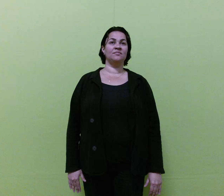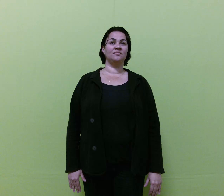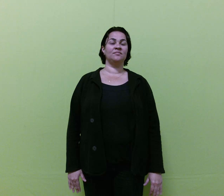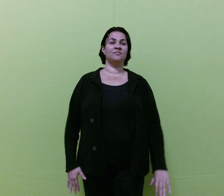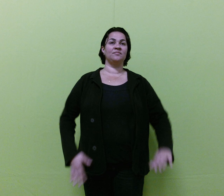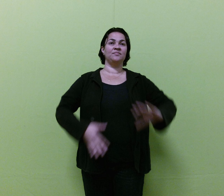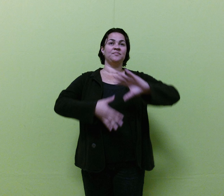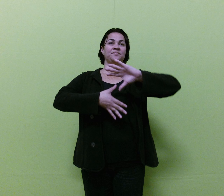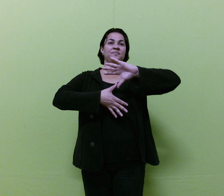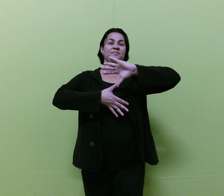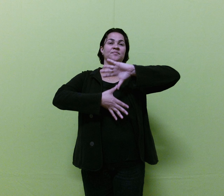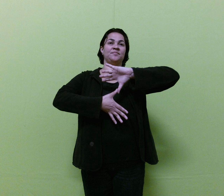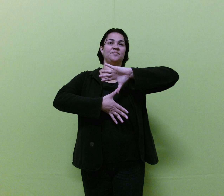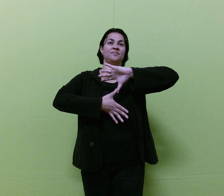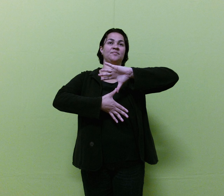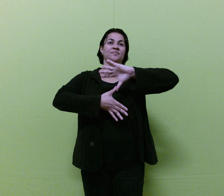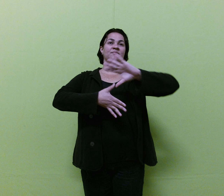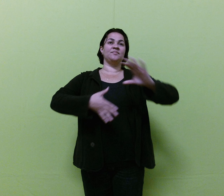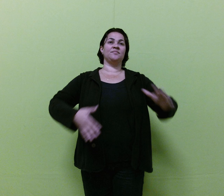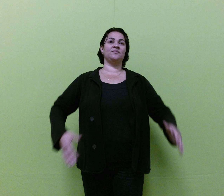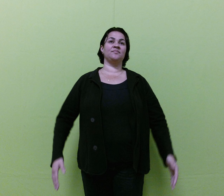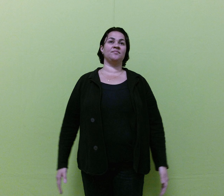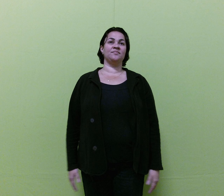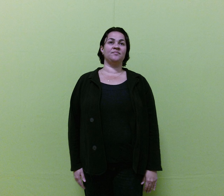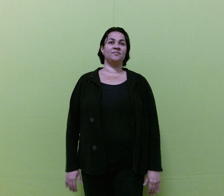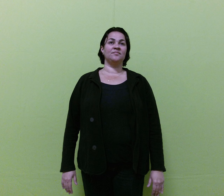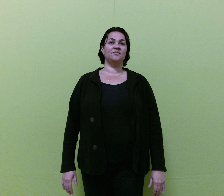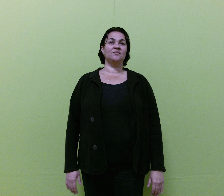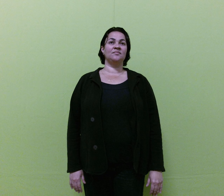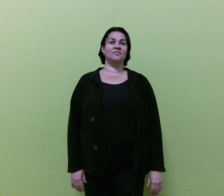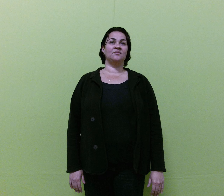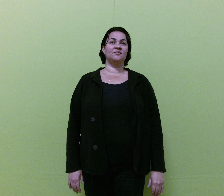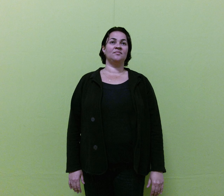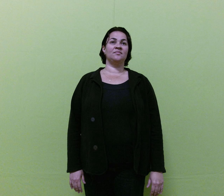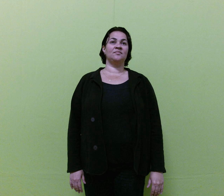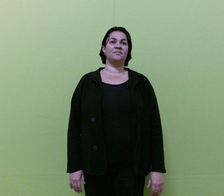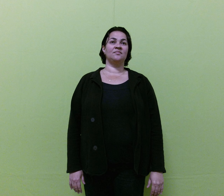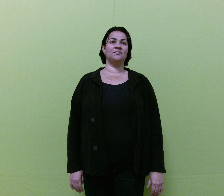América